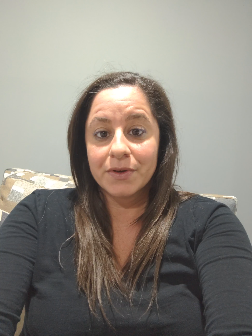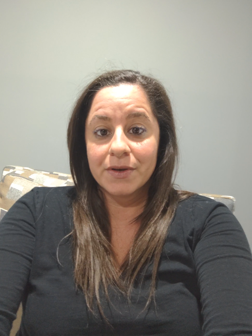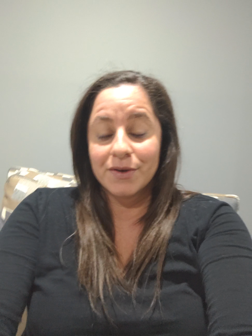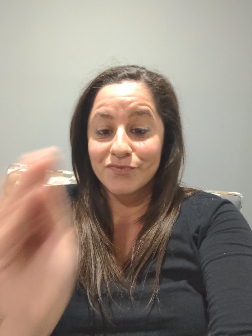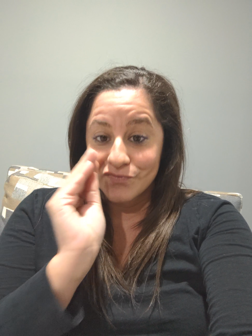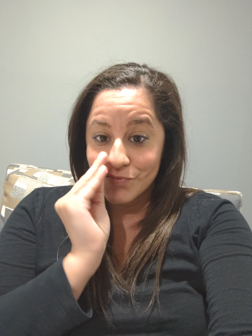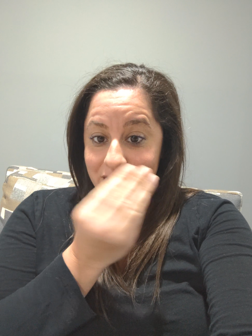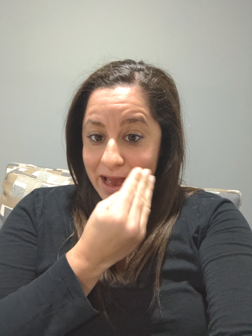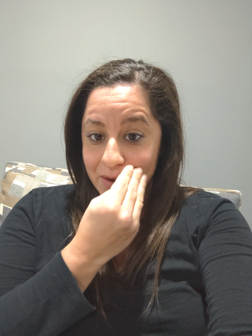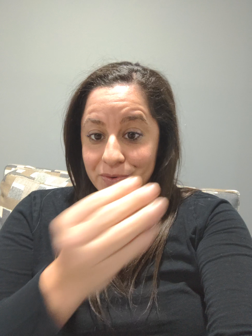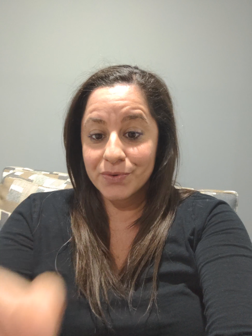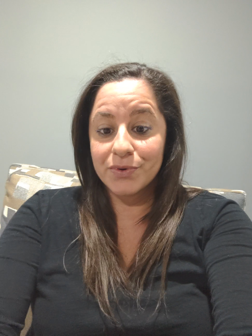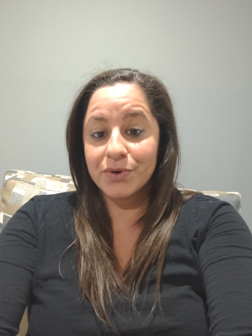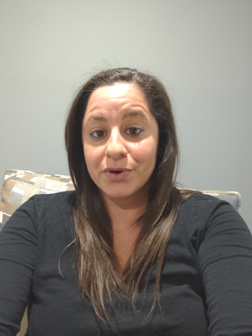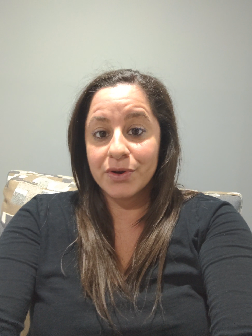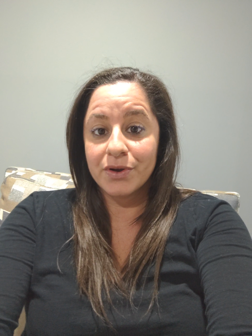flower